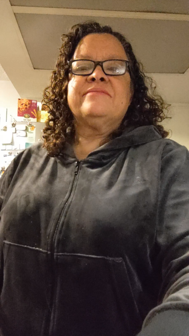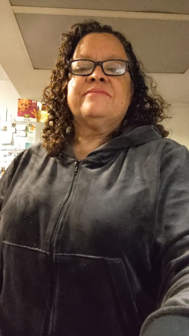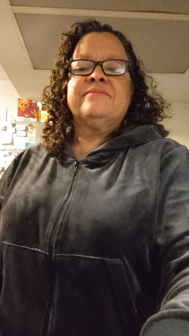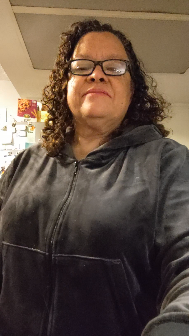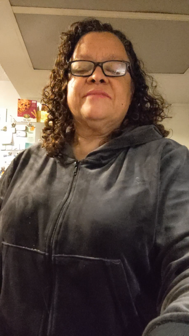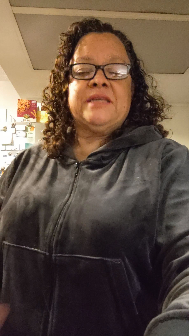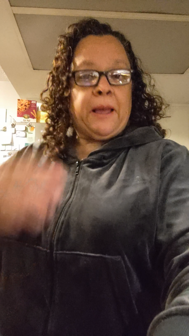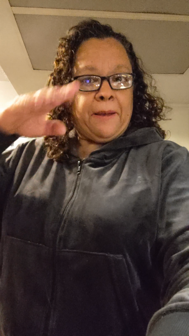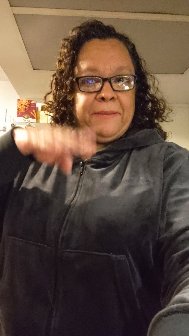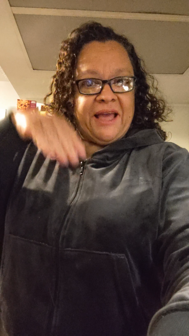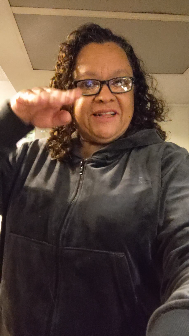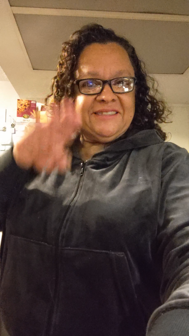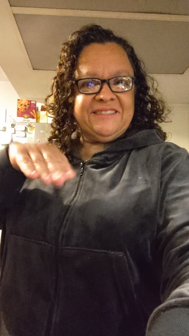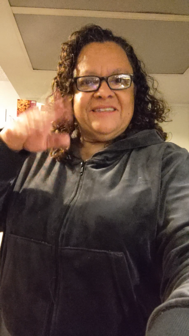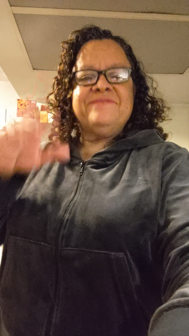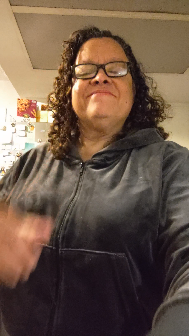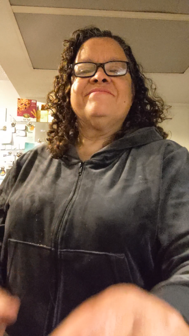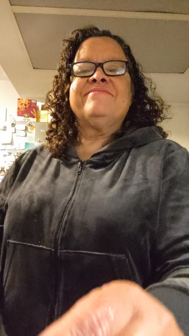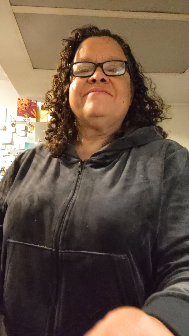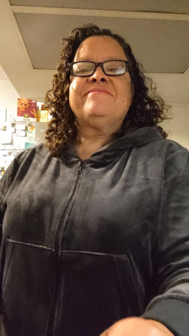paint